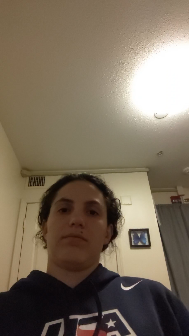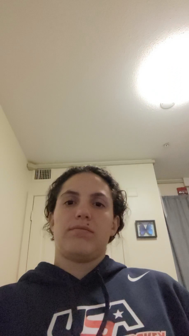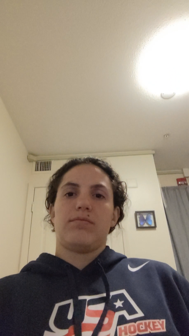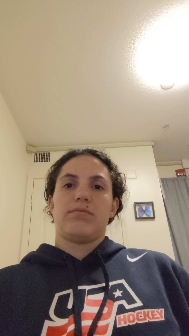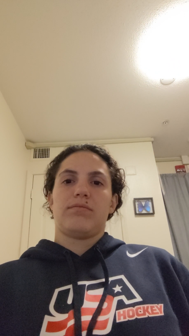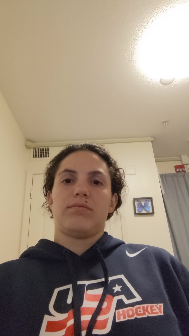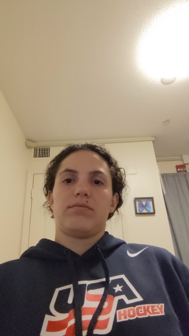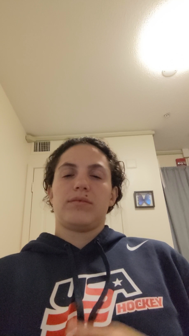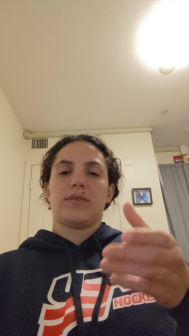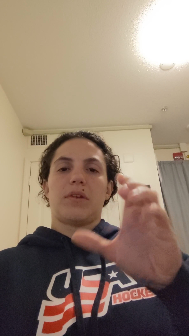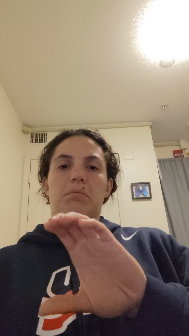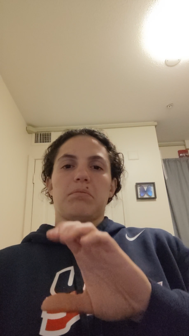dump